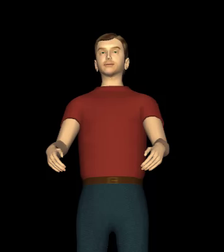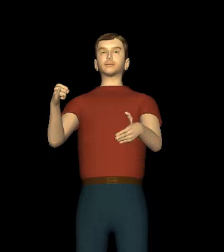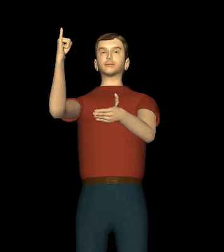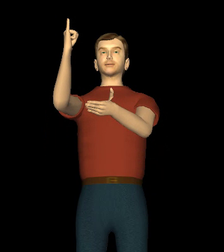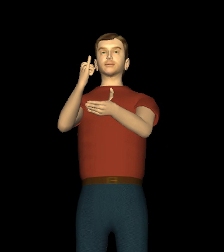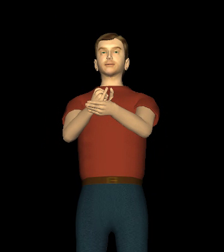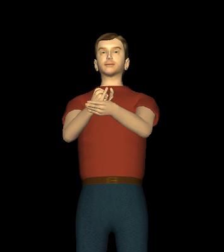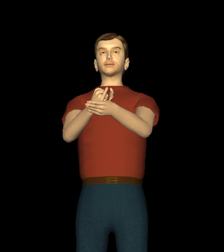حتى